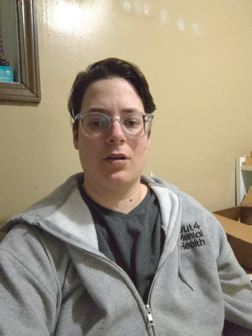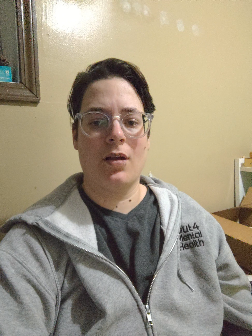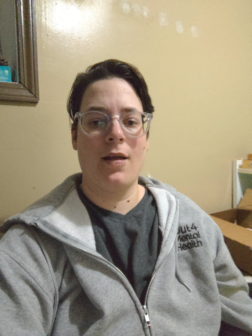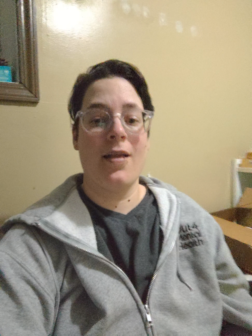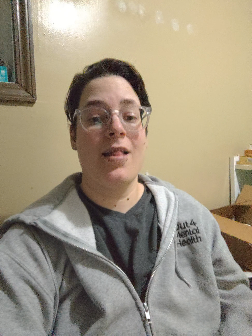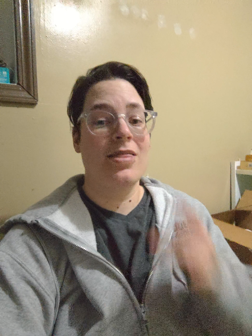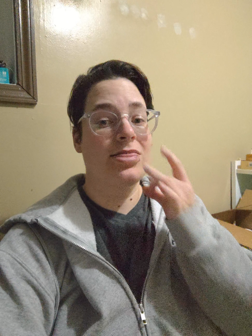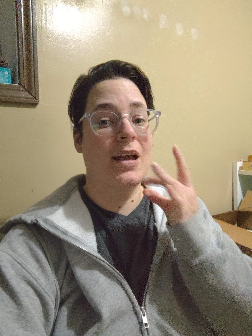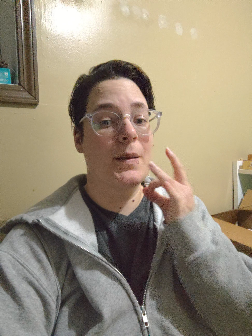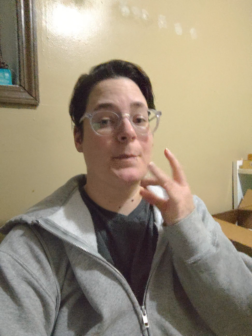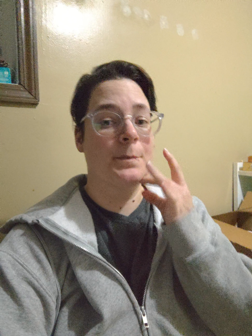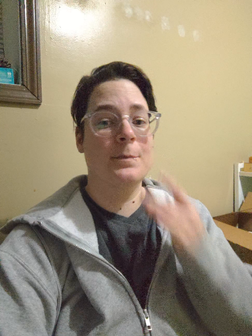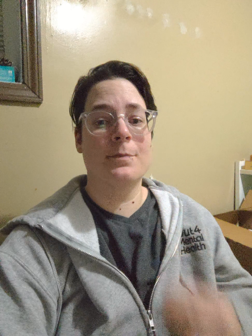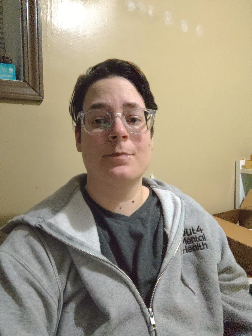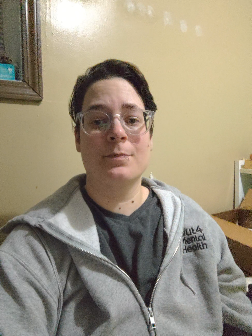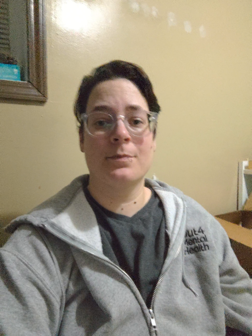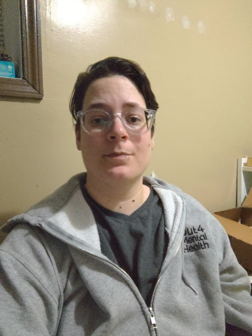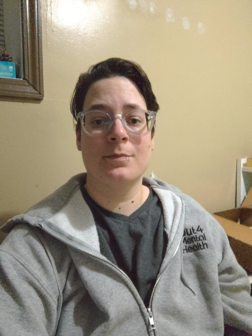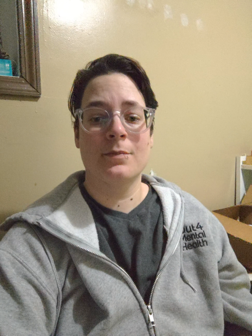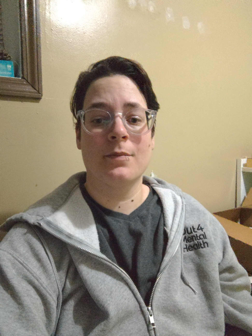lamp